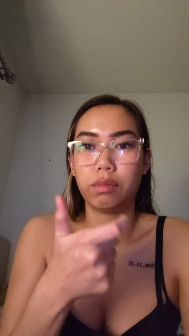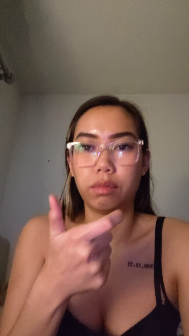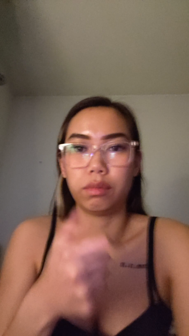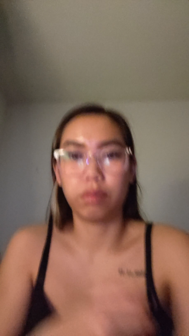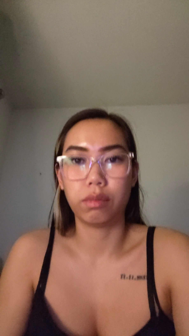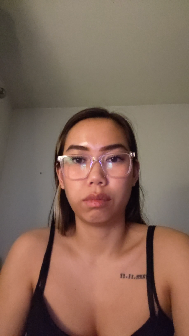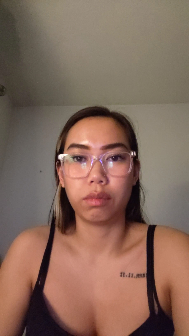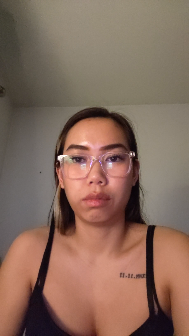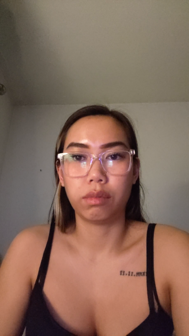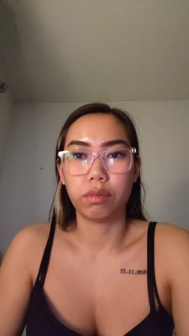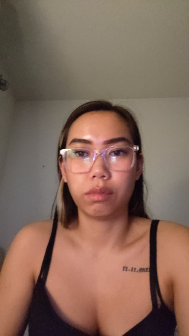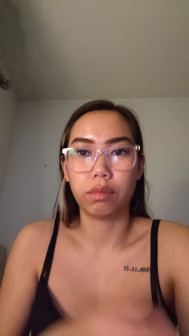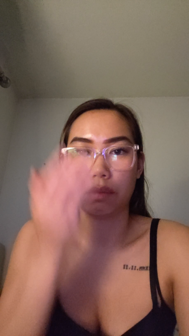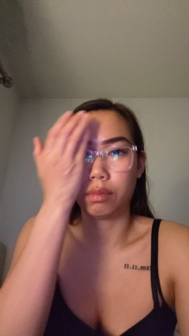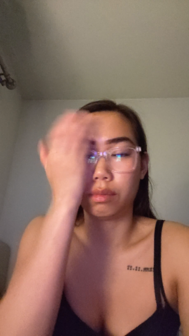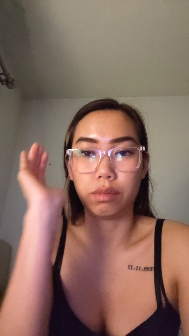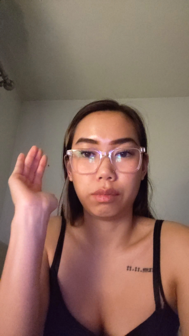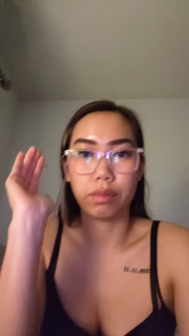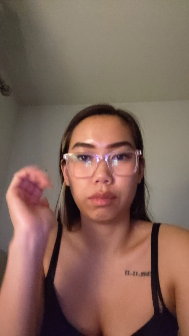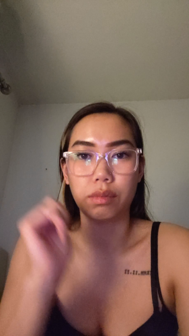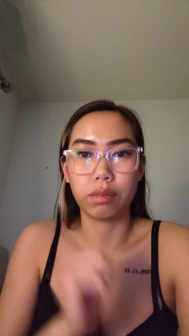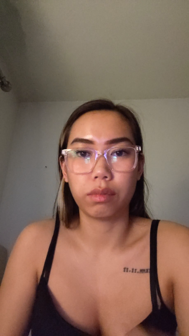peekaboo